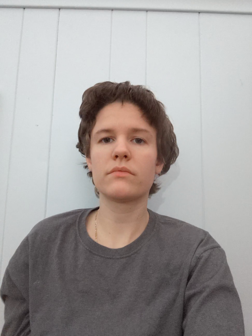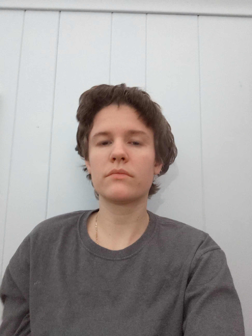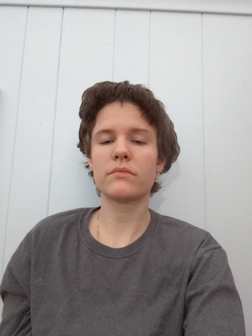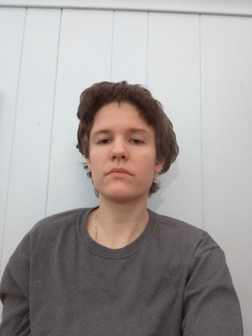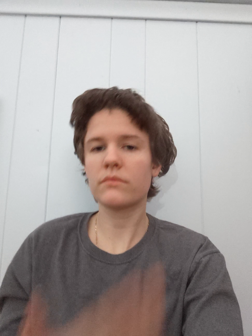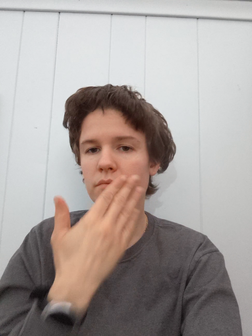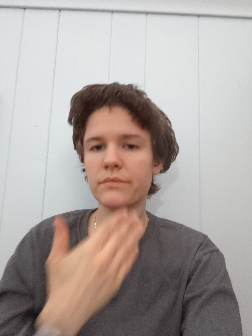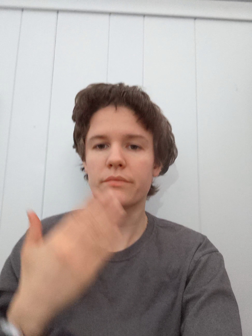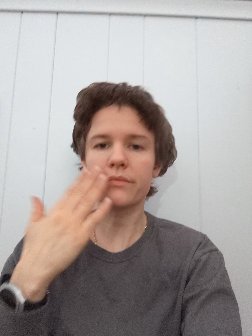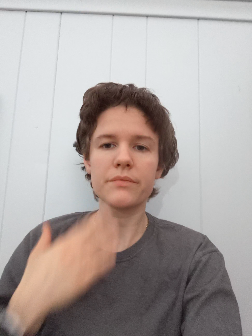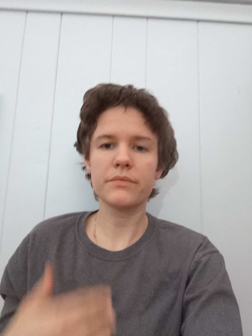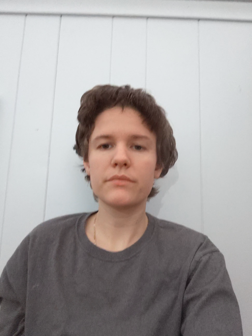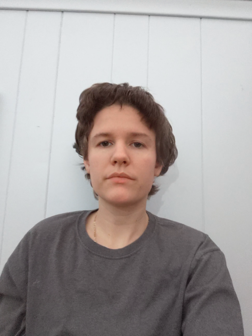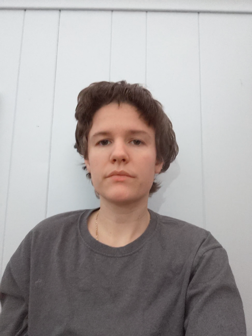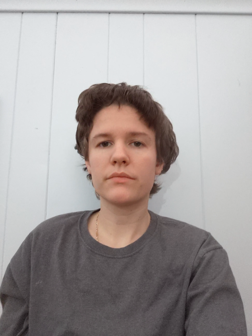napkin